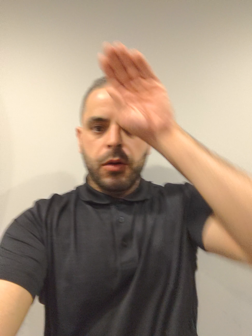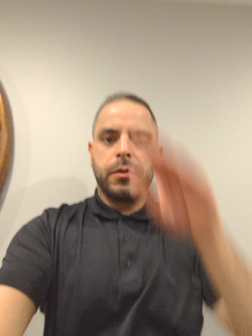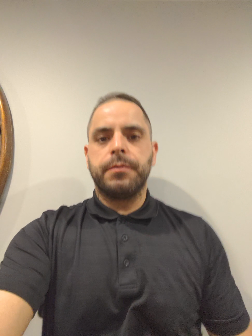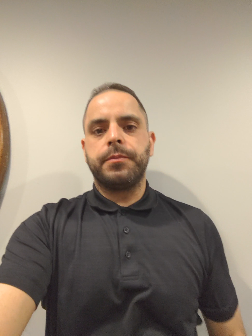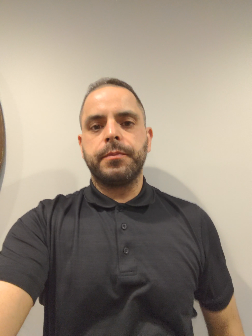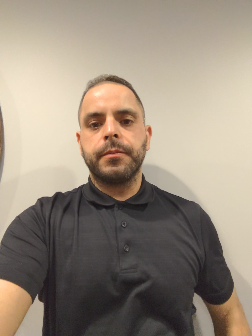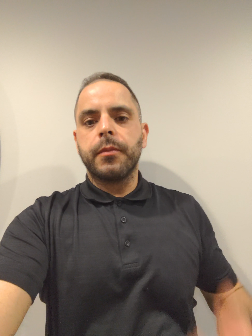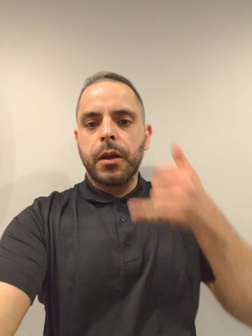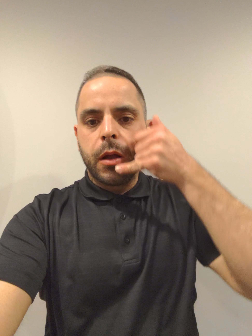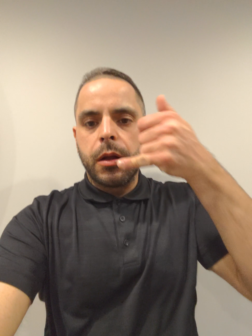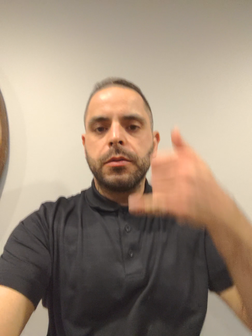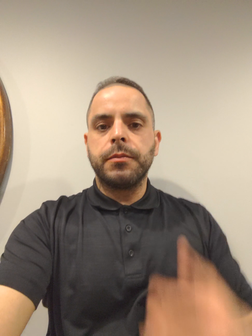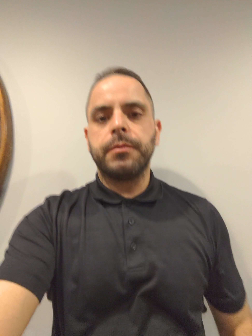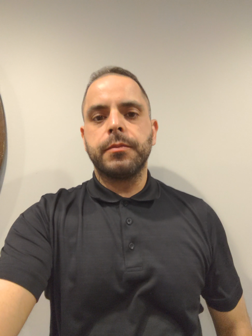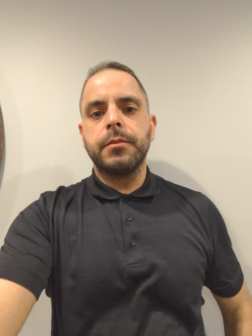call on the phone